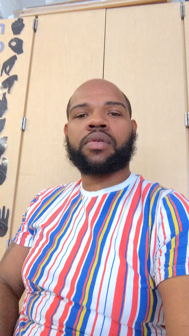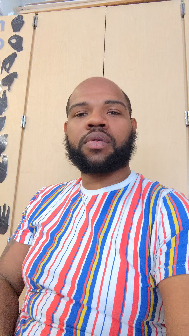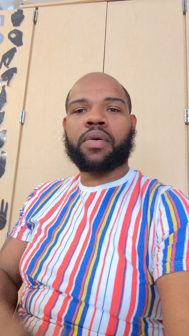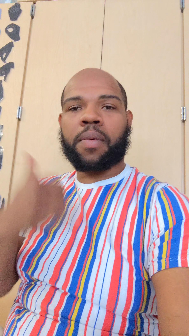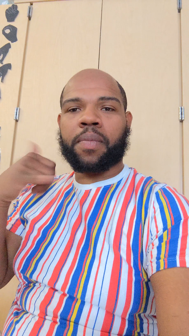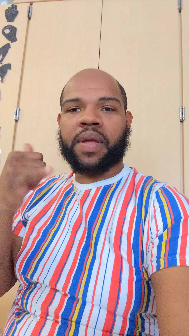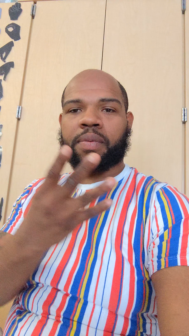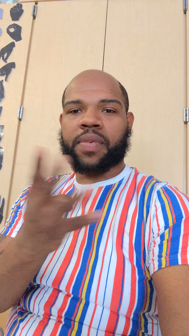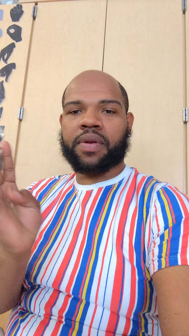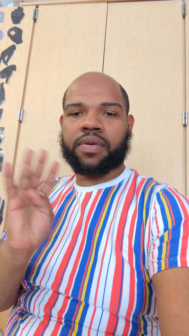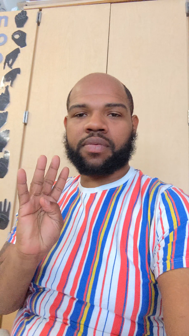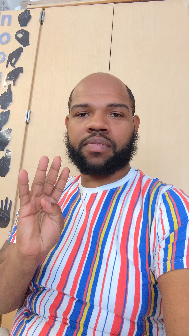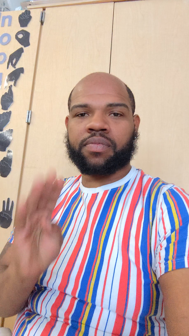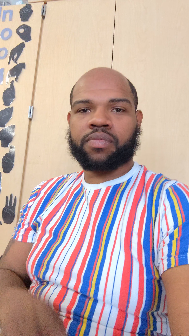playpen